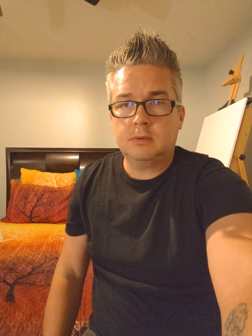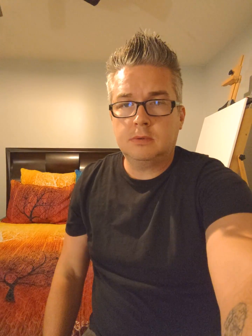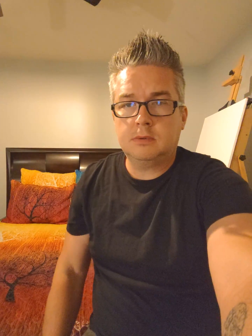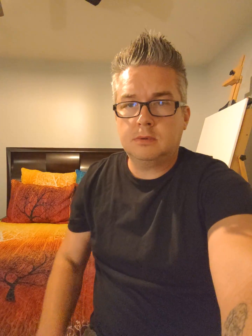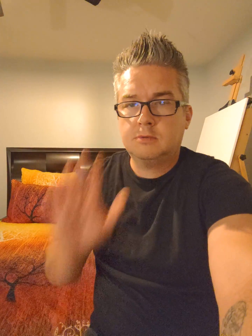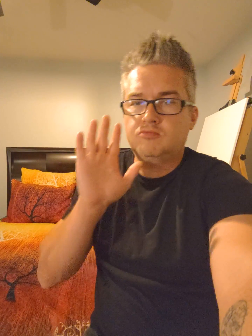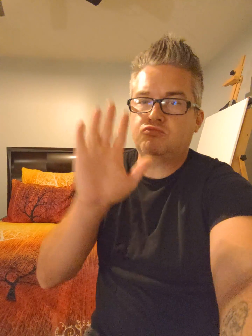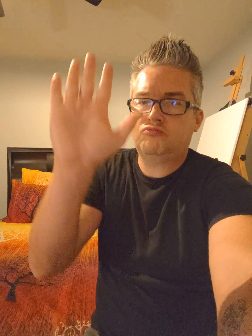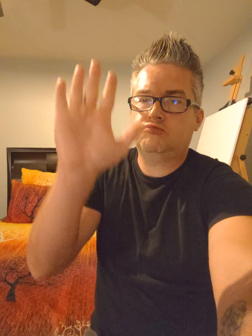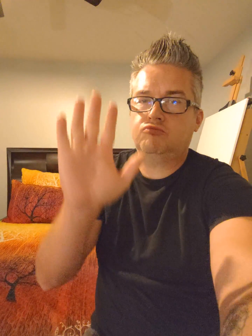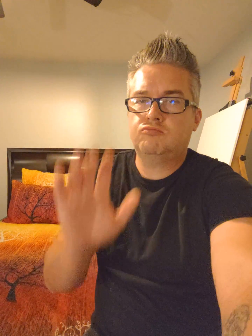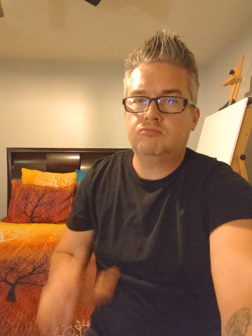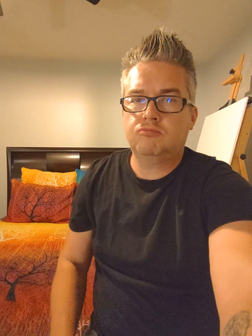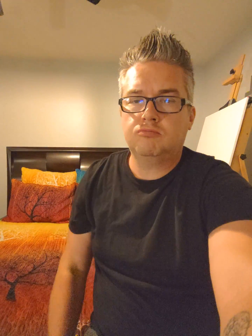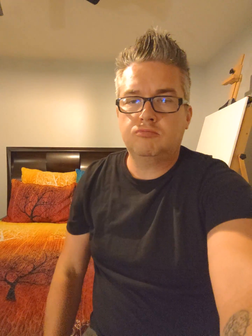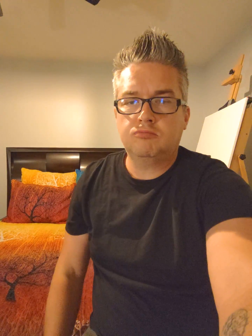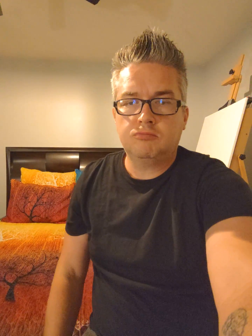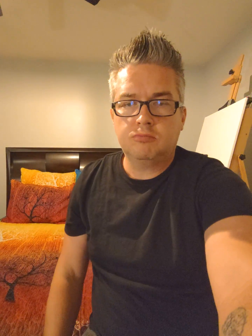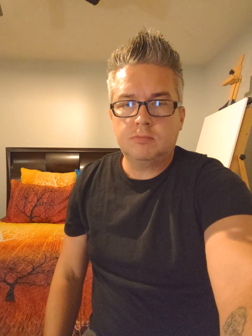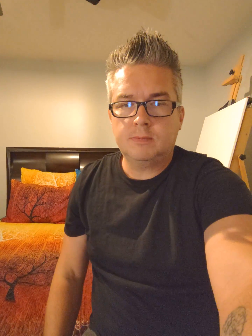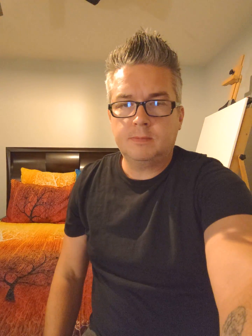give me five